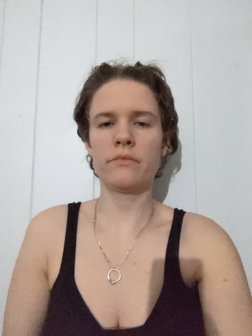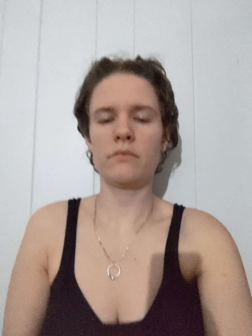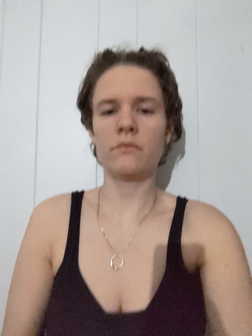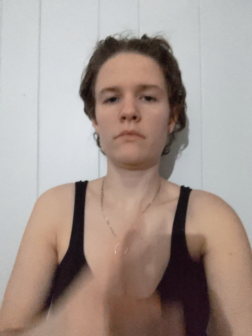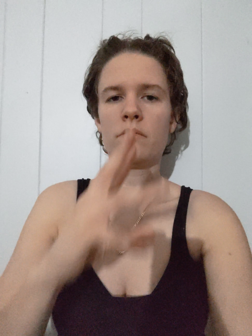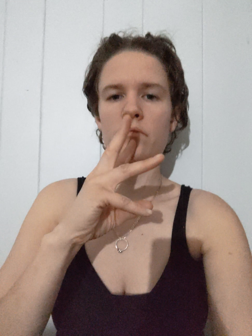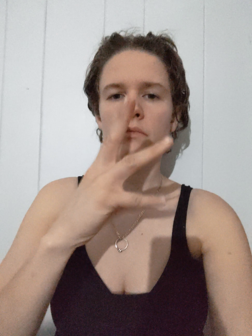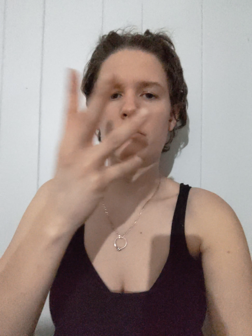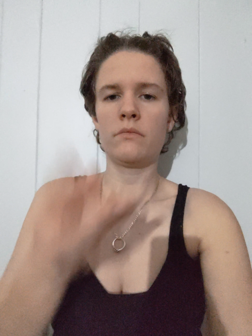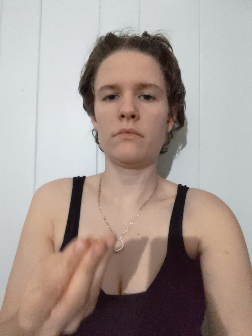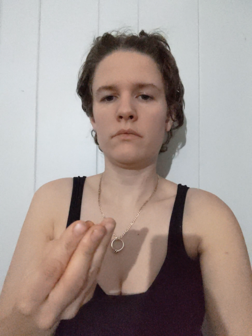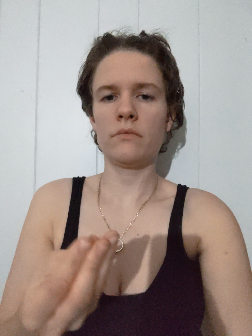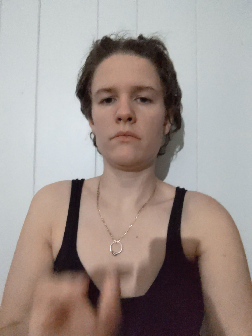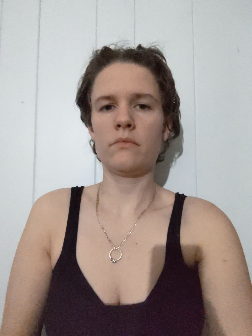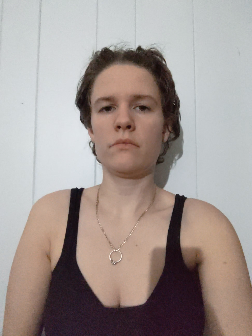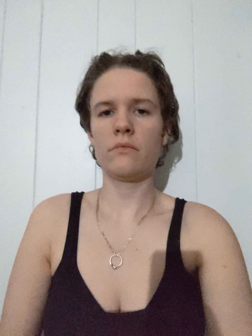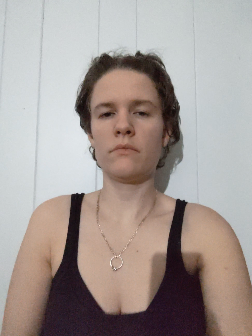wet